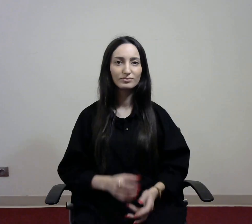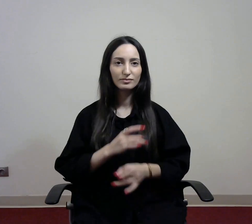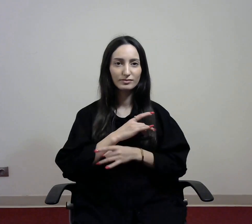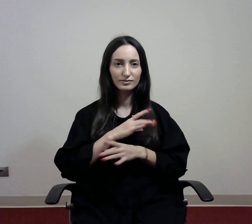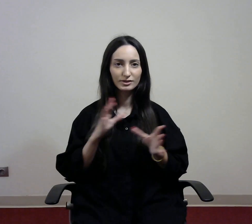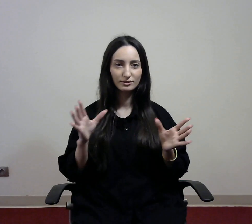bayram